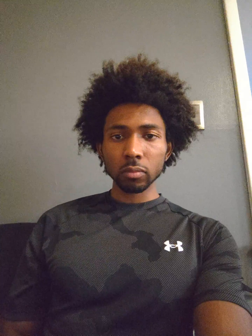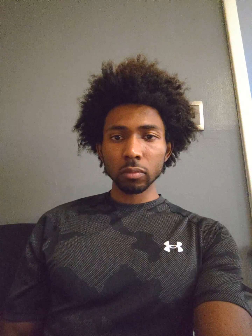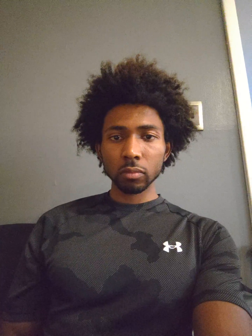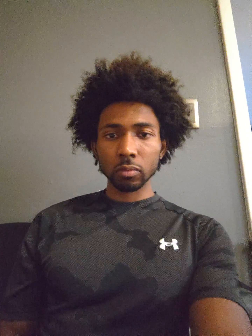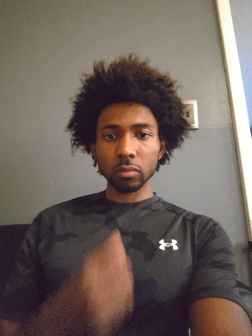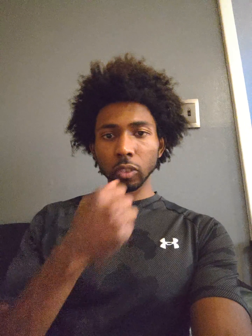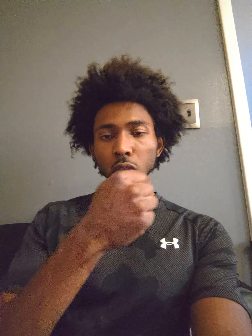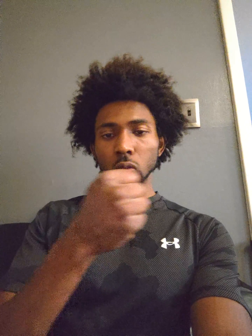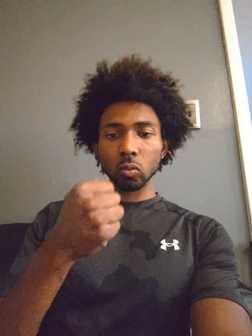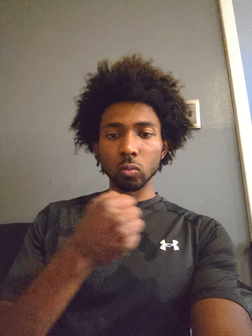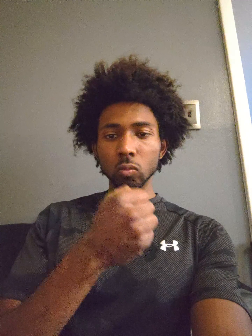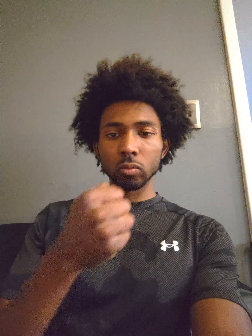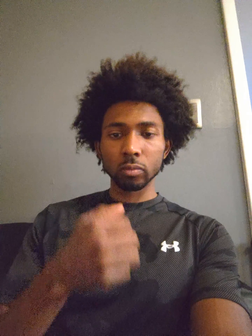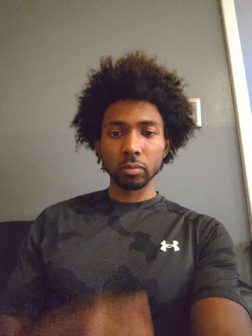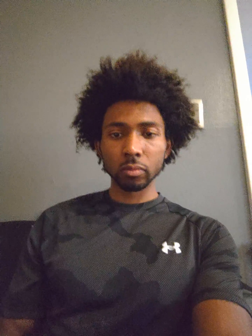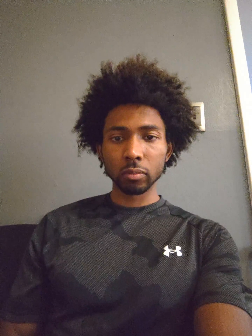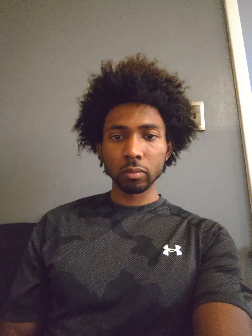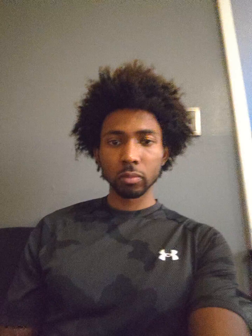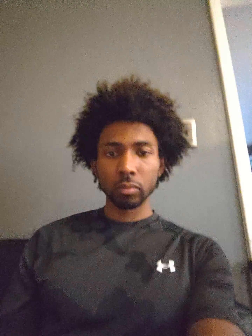coffee